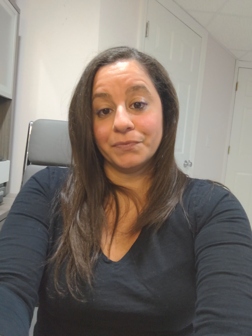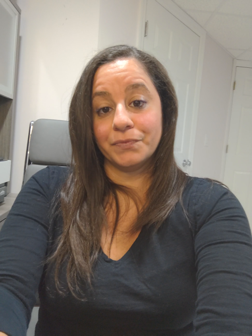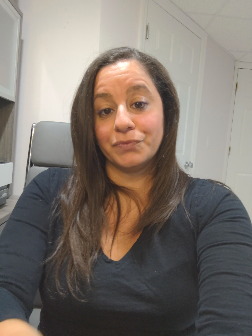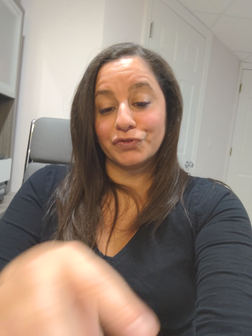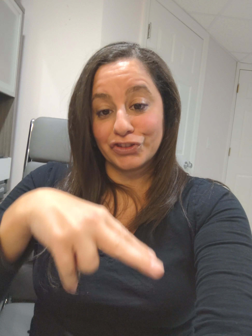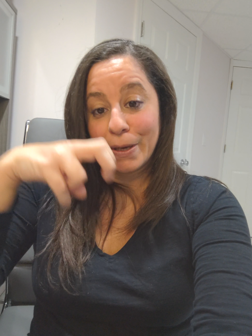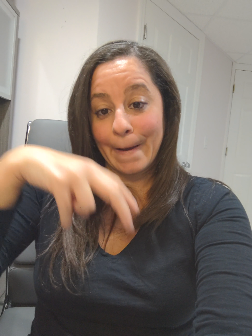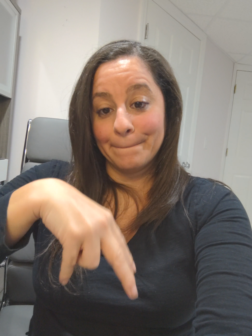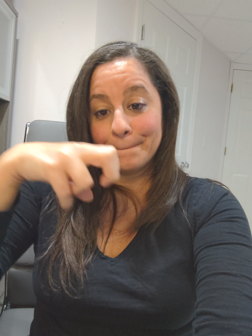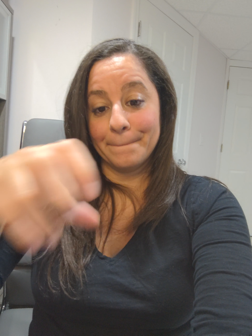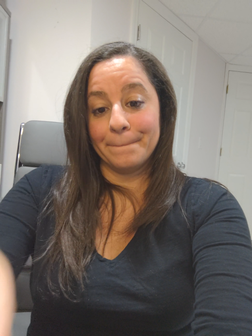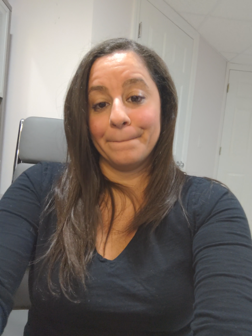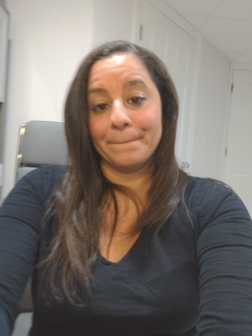jump